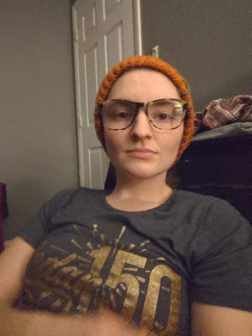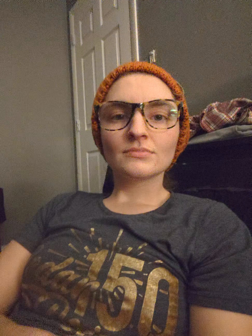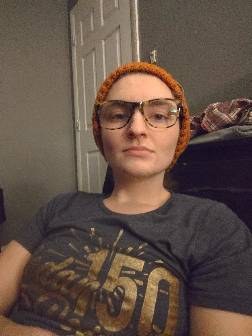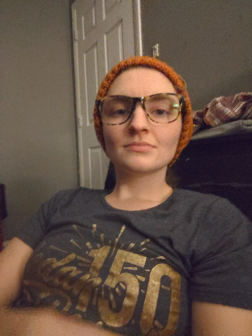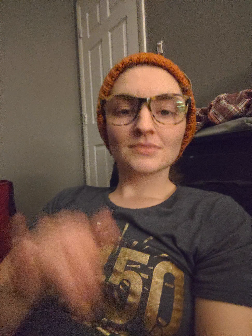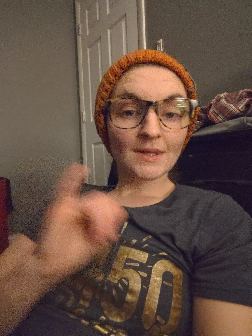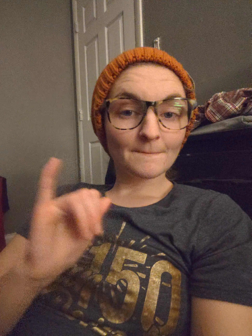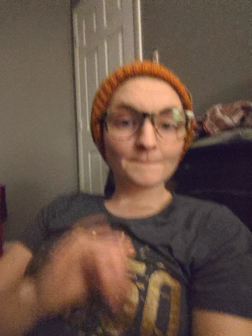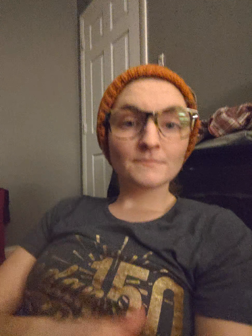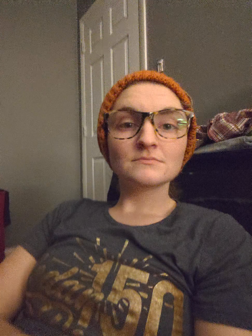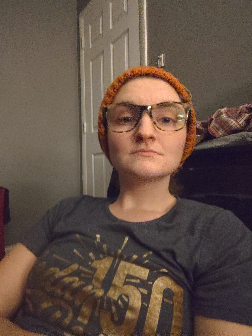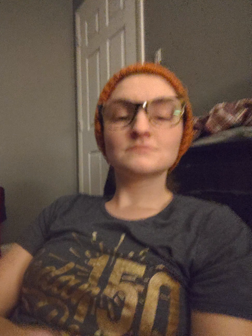same